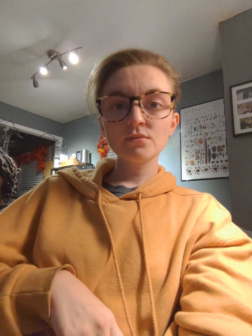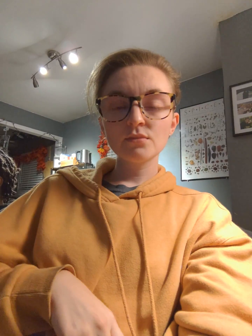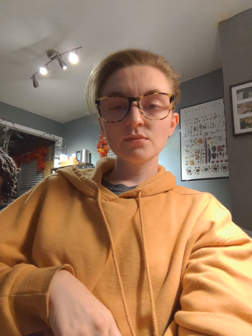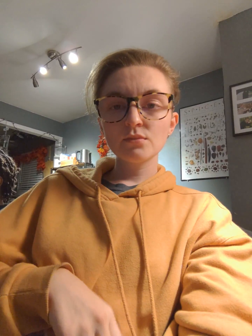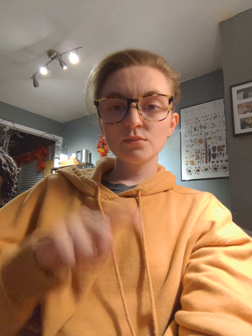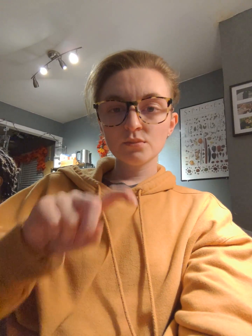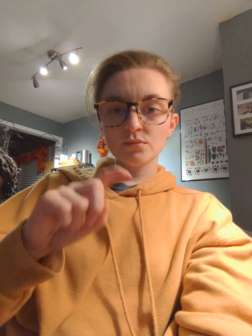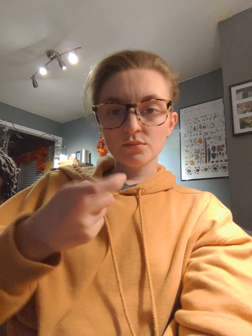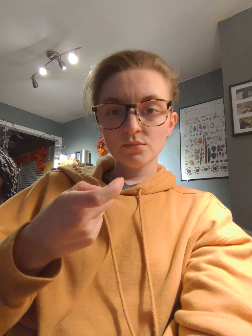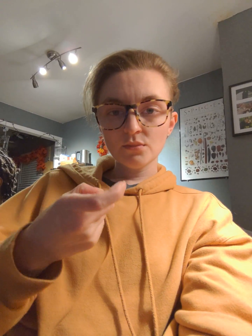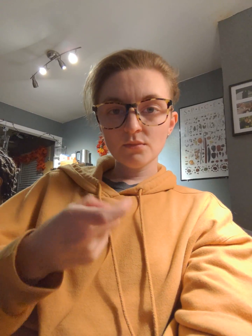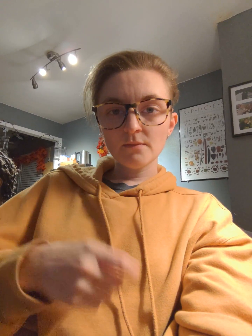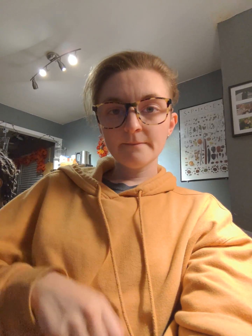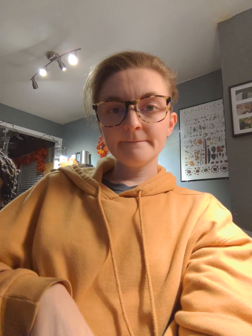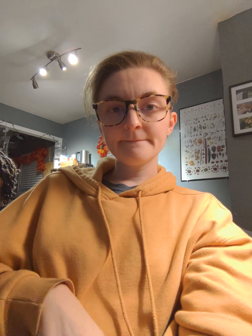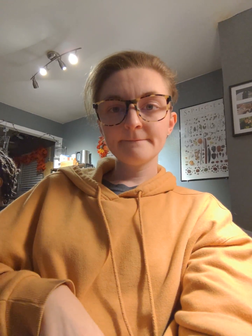friend